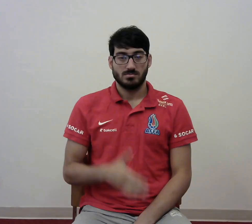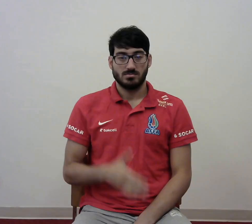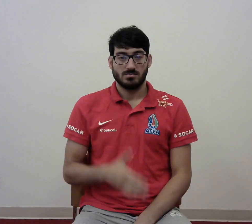mən